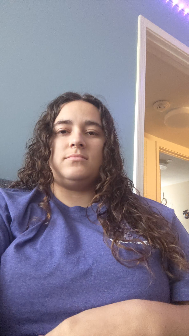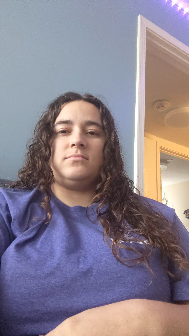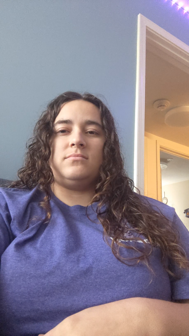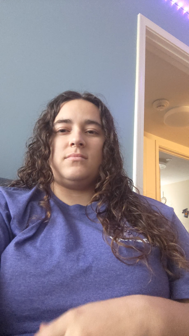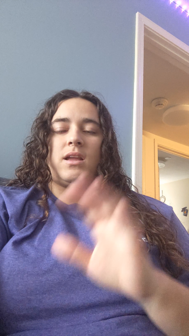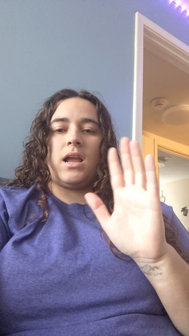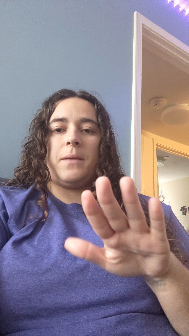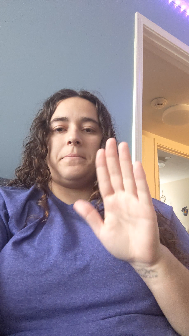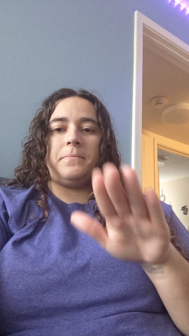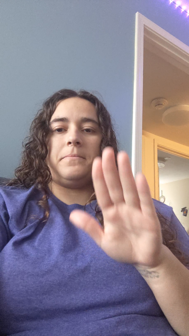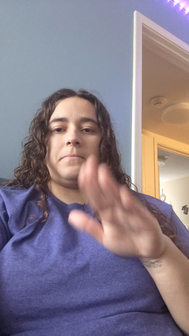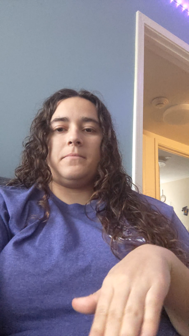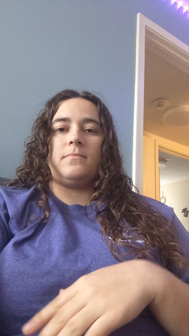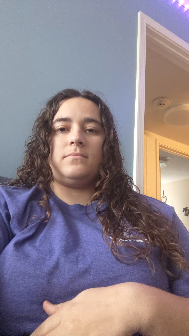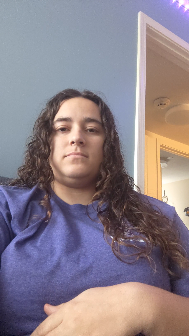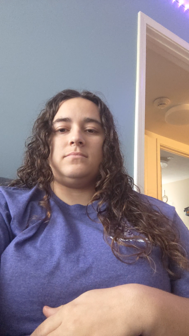clap